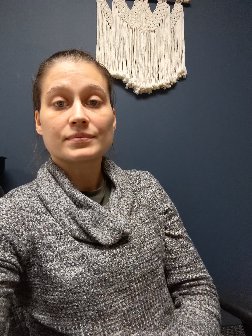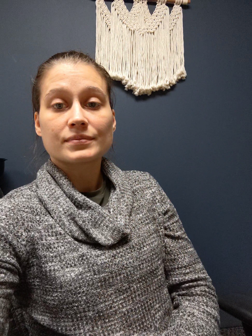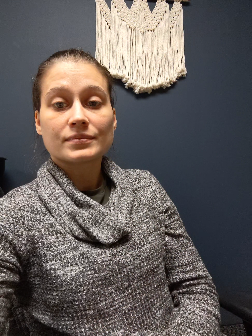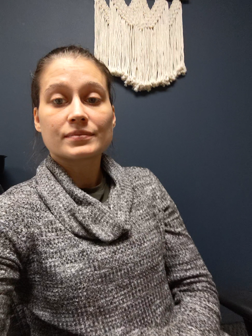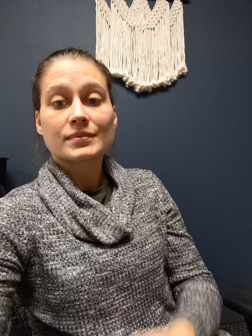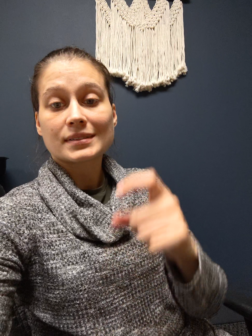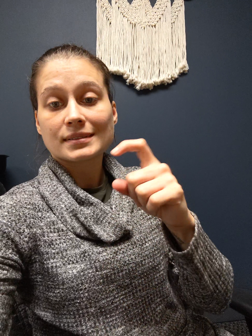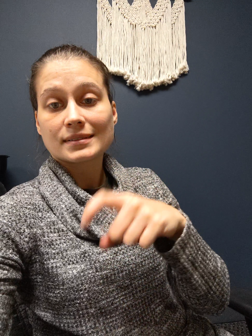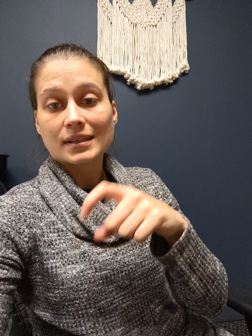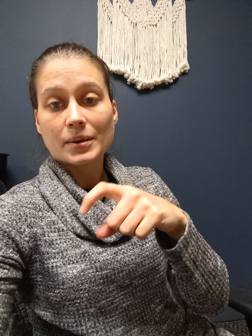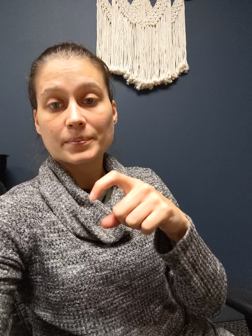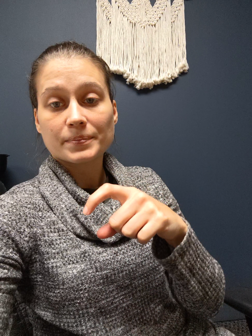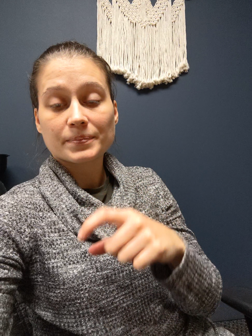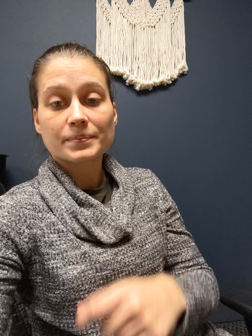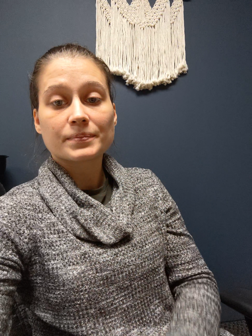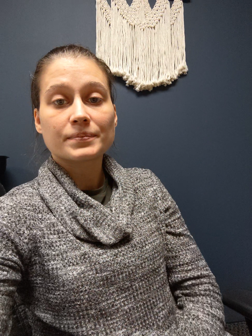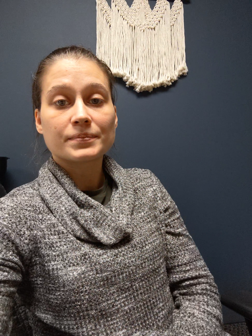time